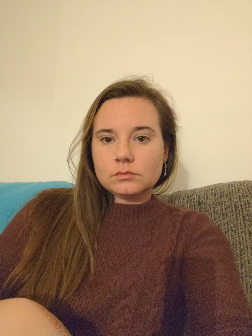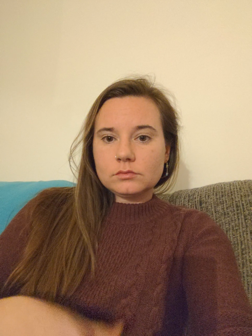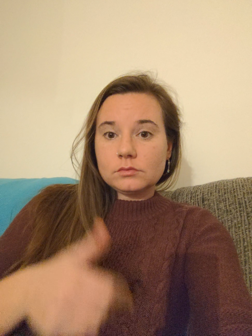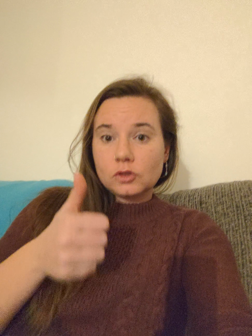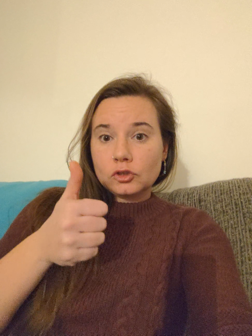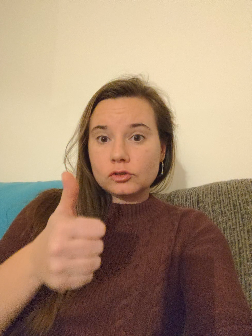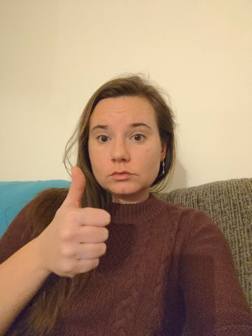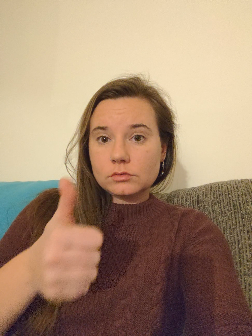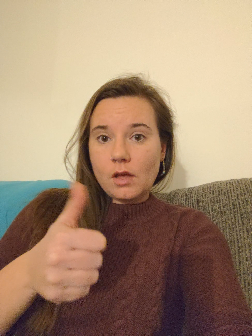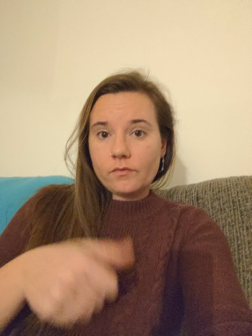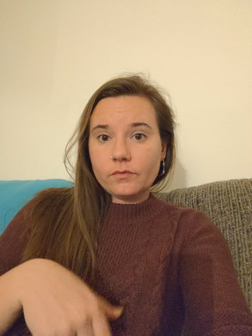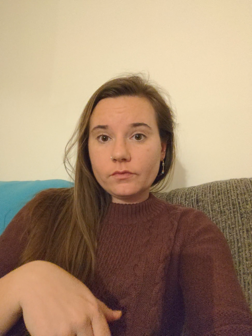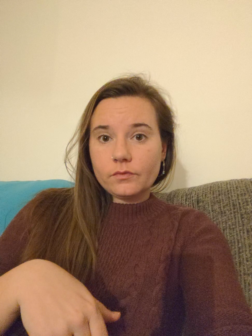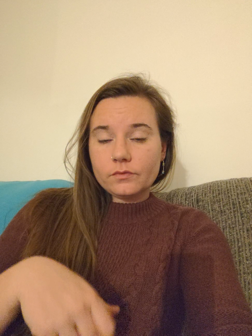yourself